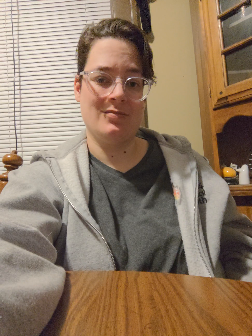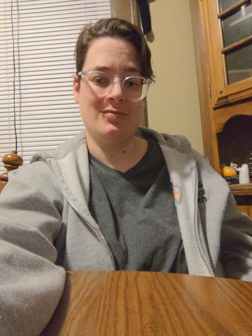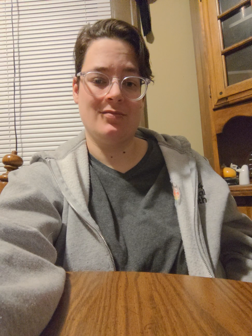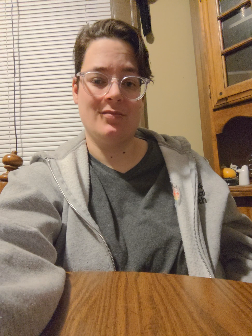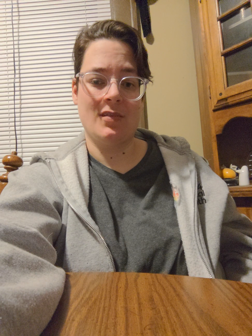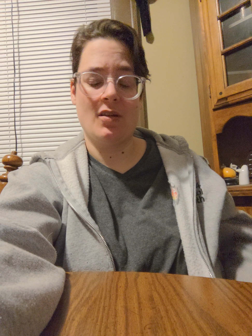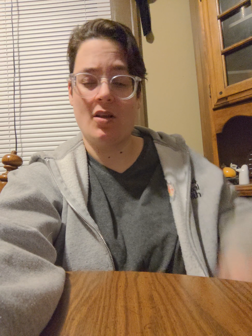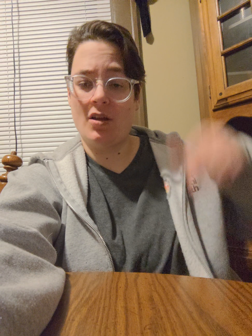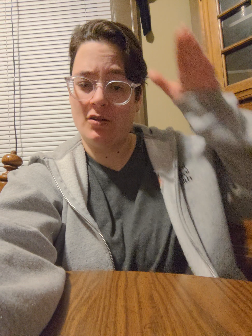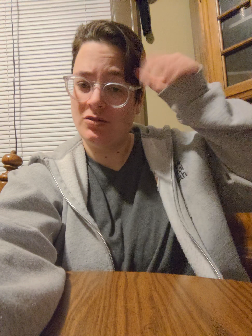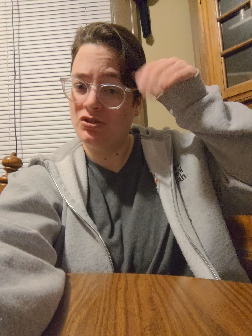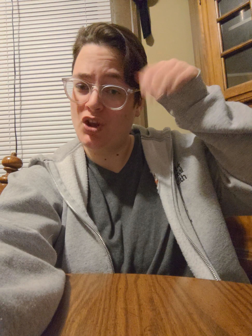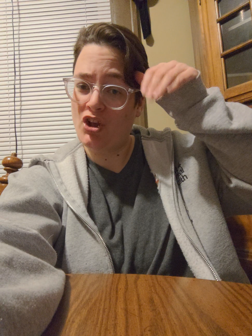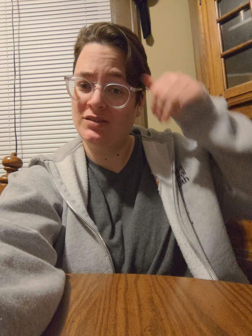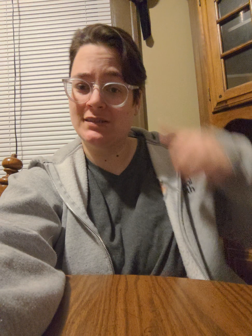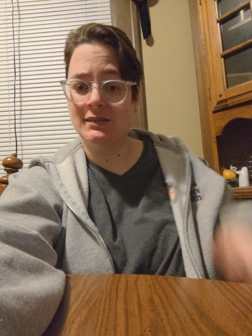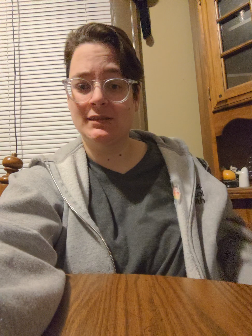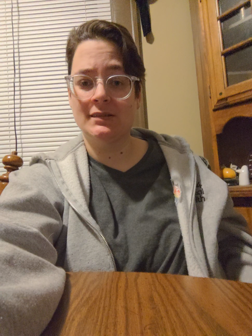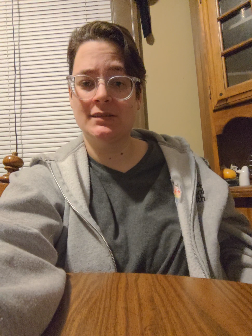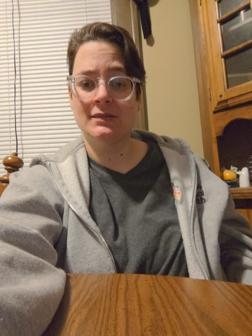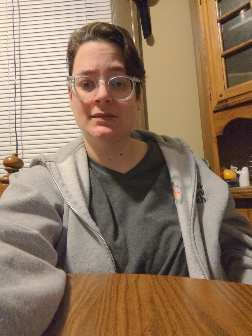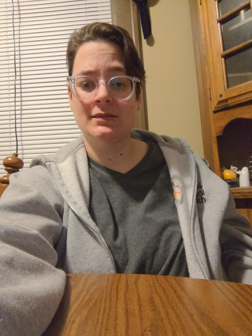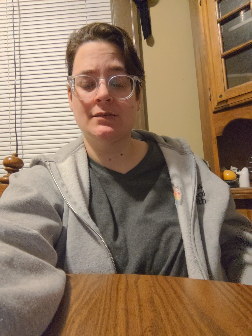donkey